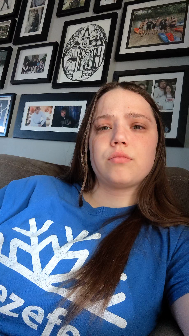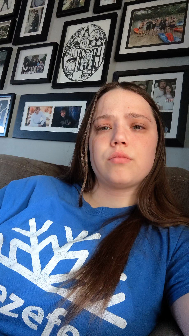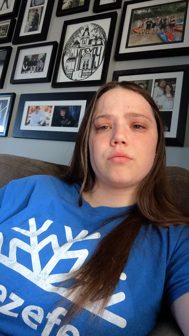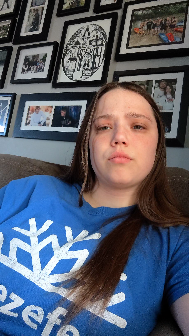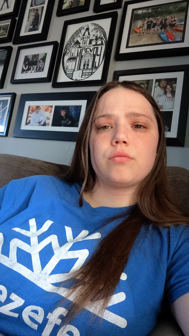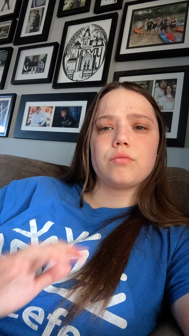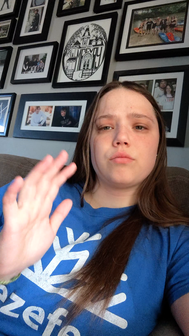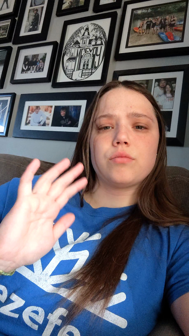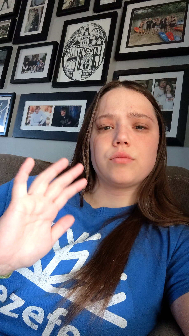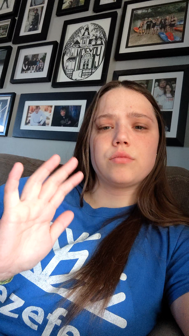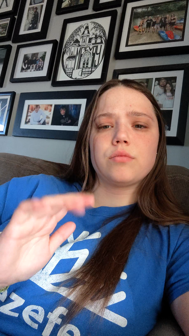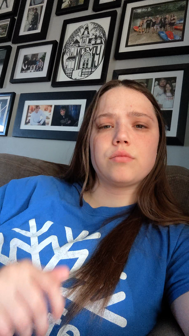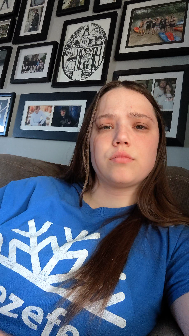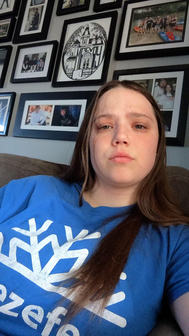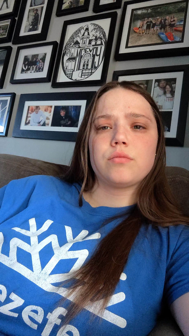cheese